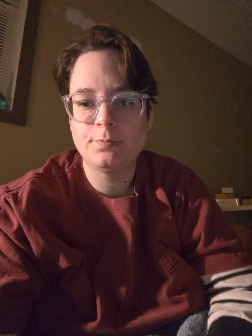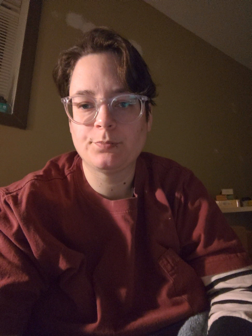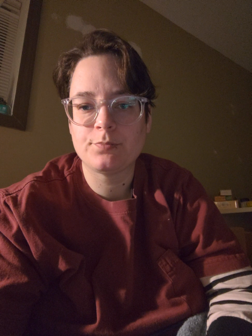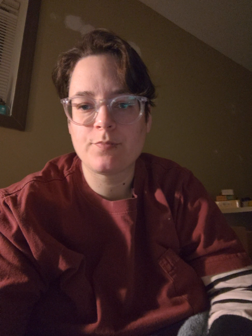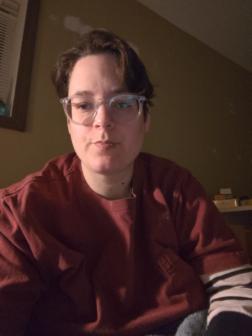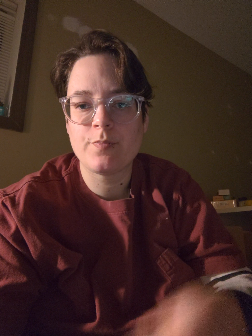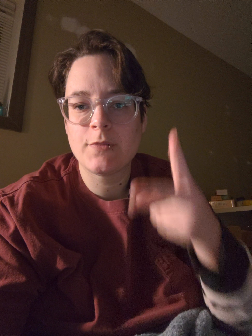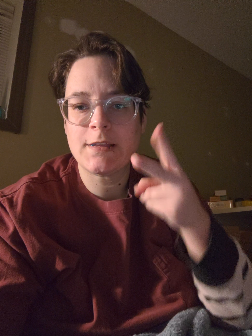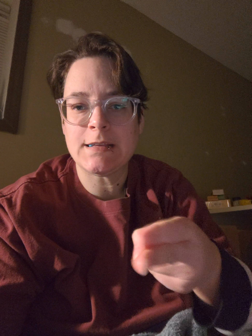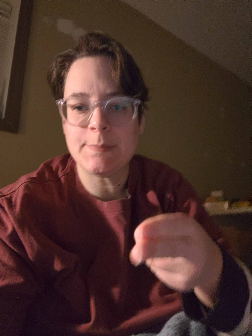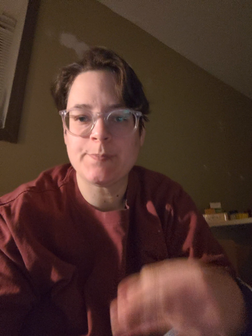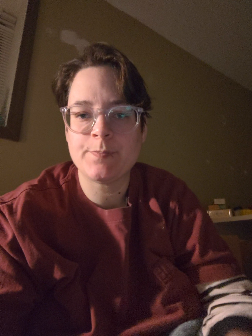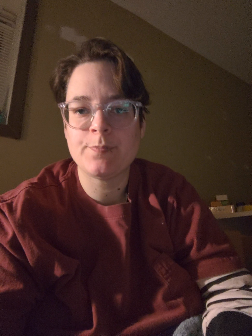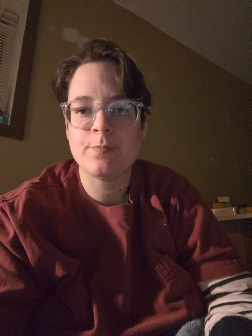cut